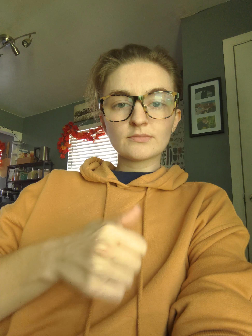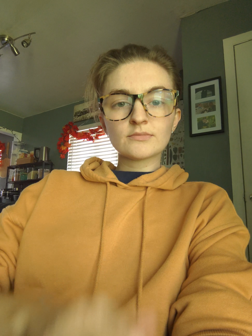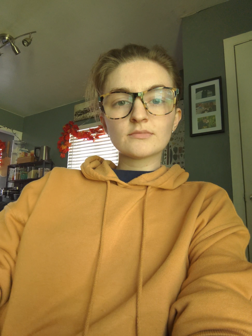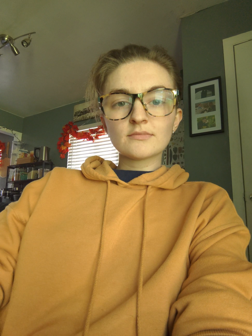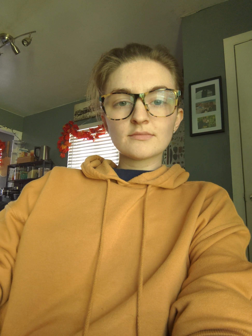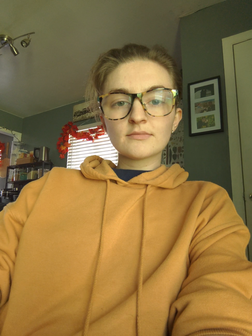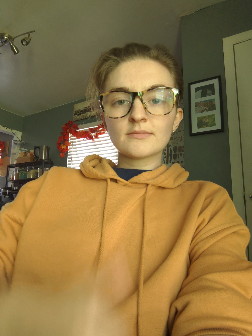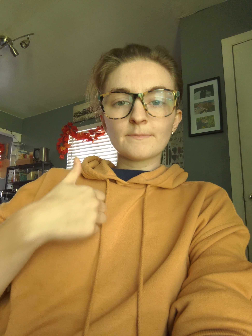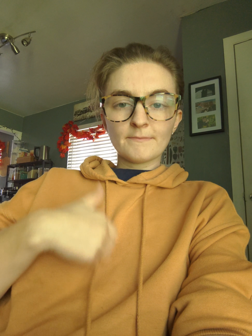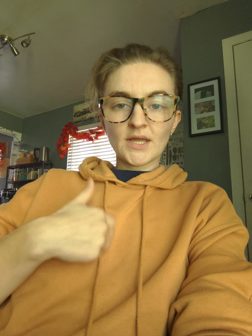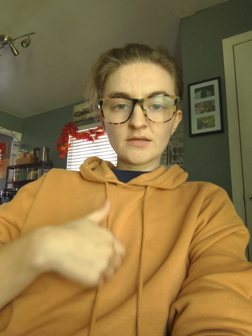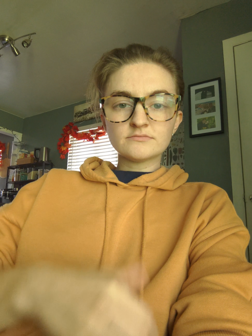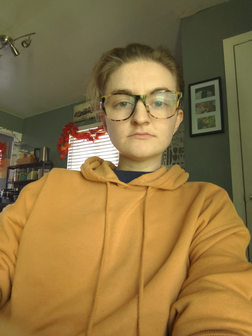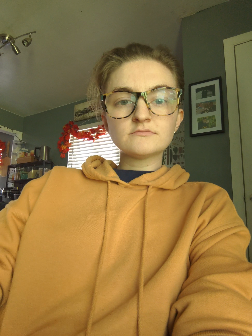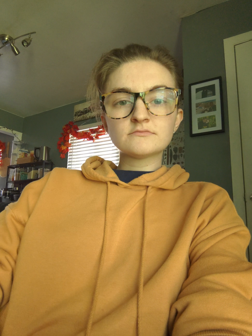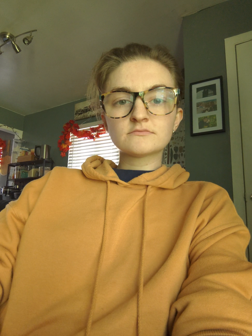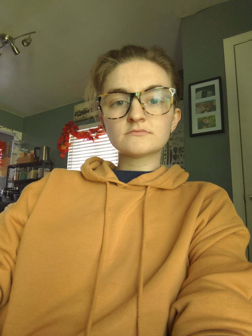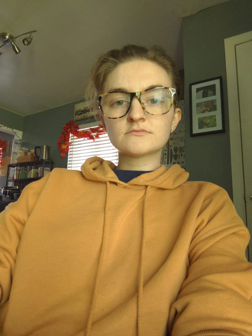bathtub